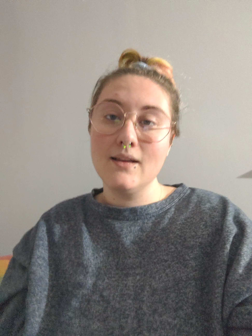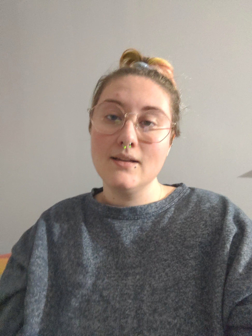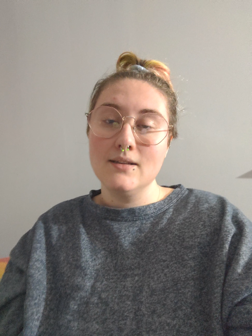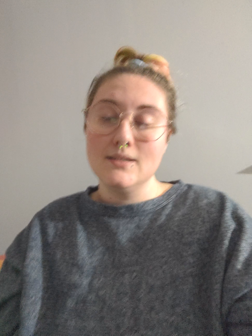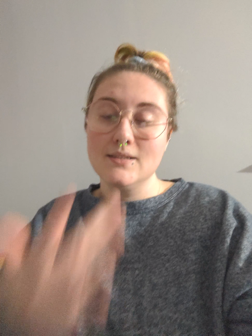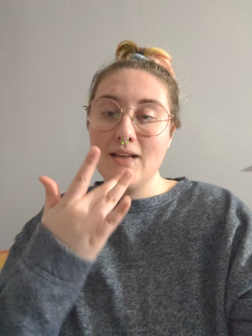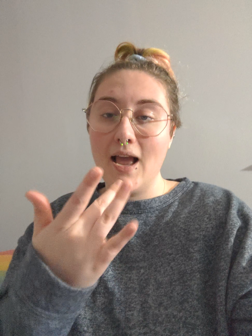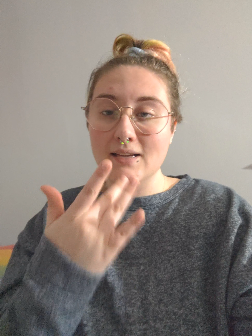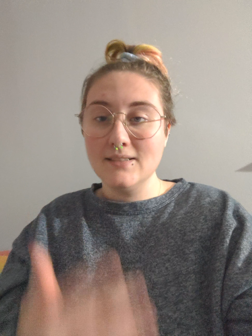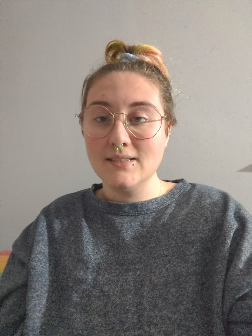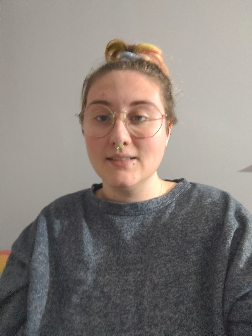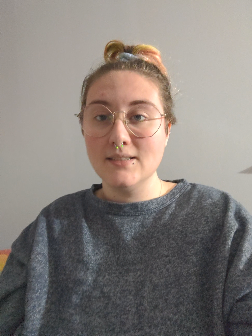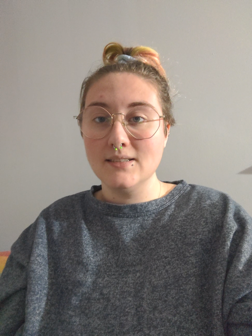taste